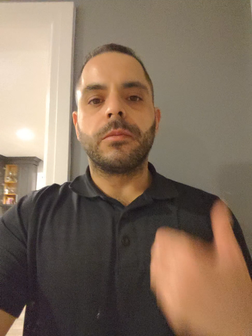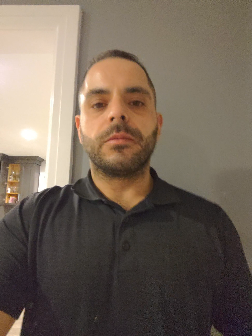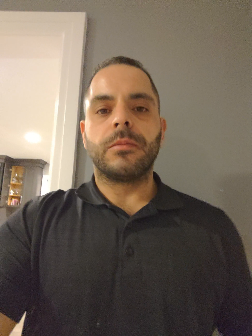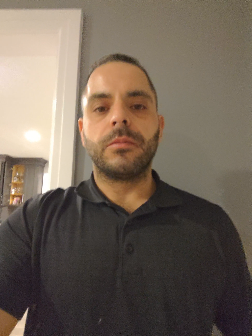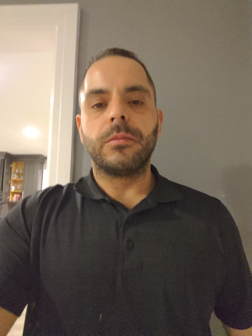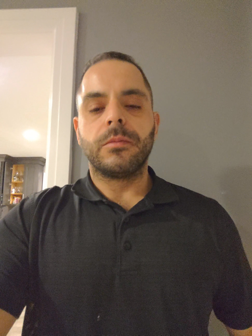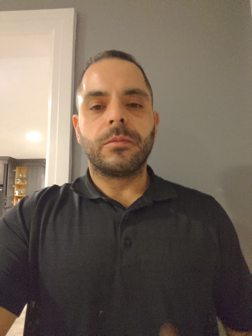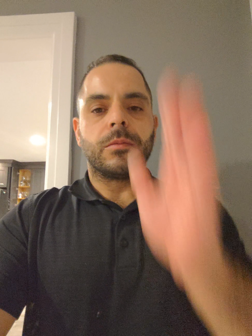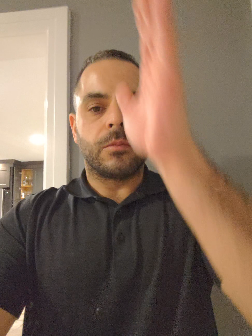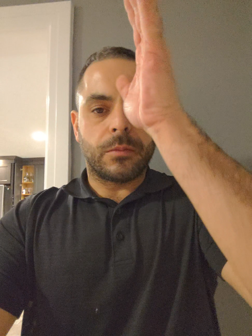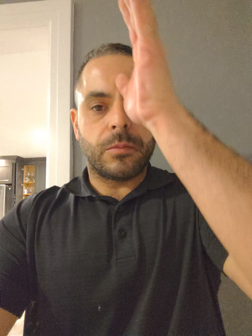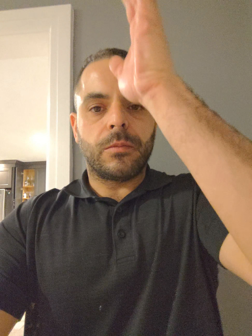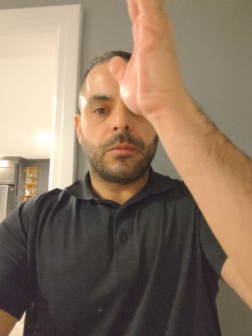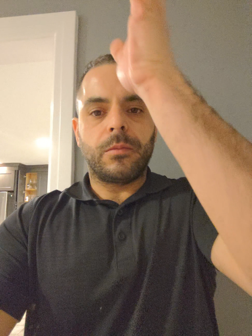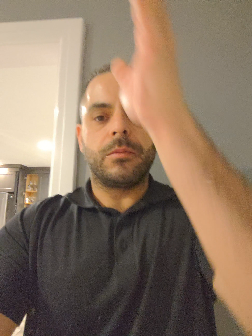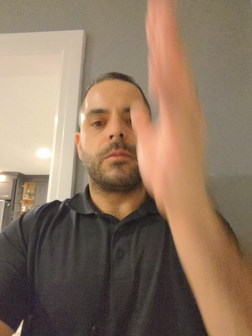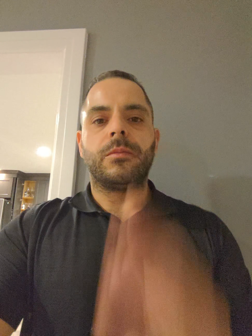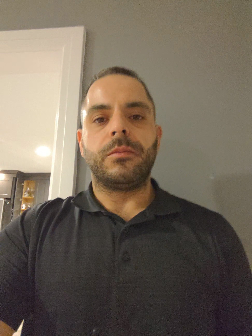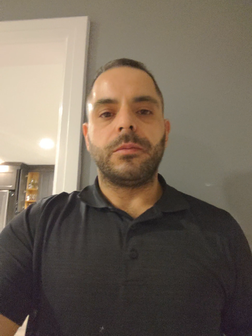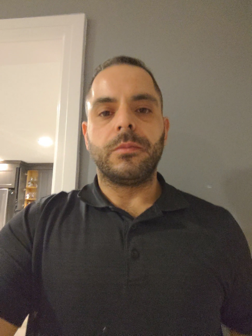grandpa